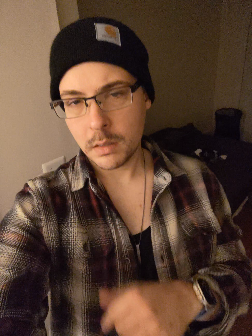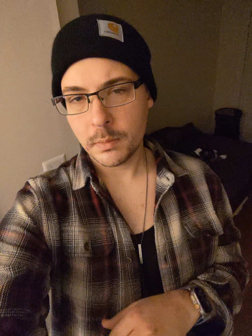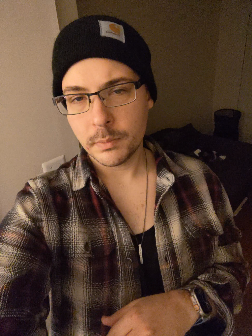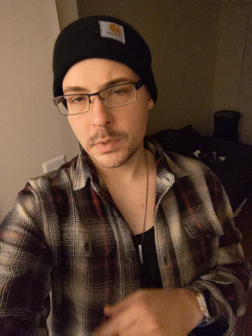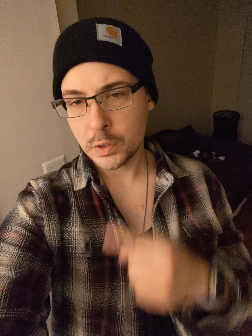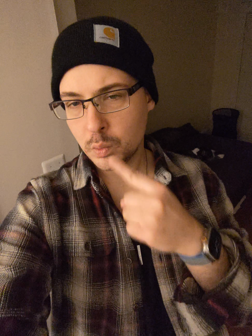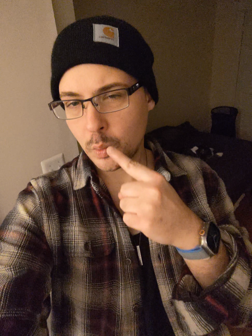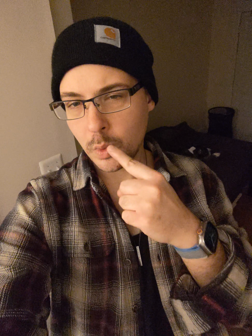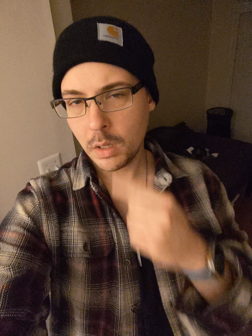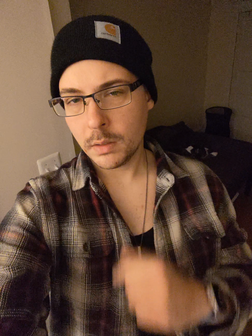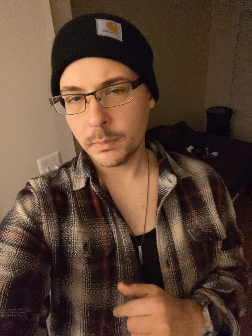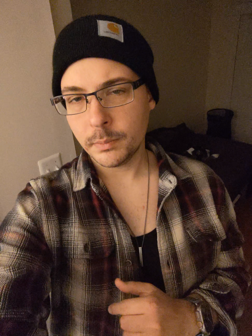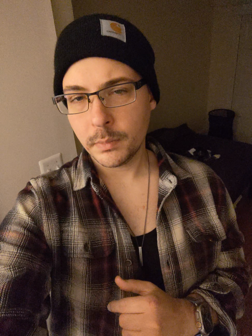tooth